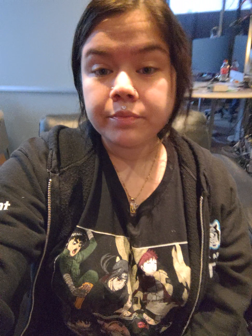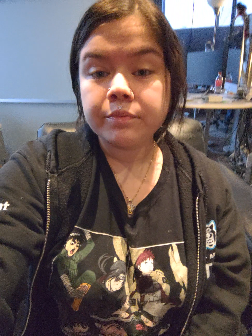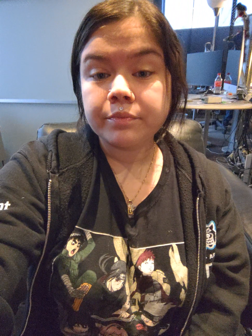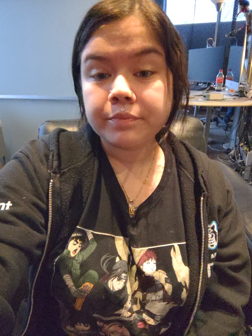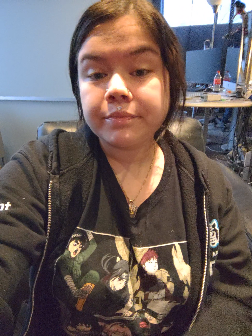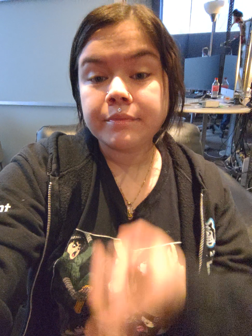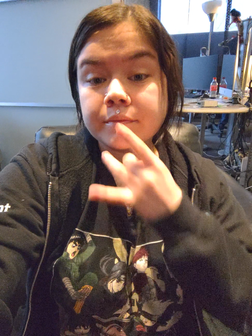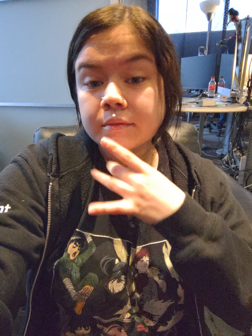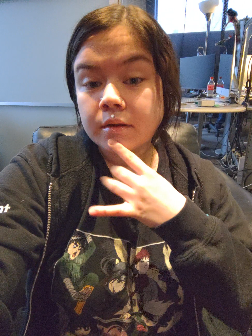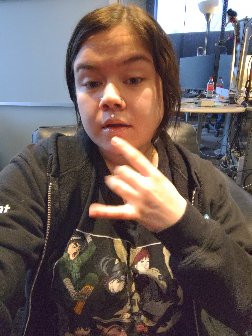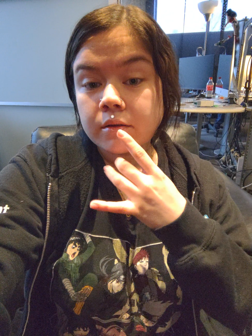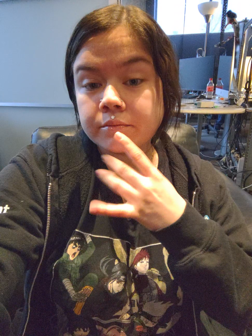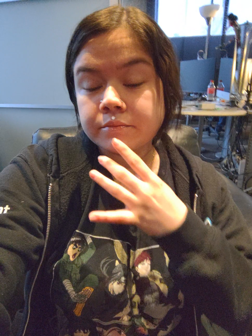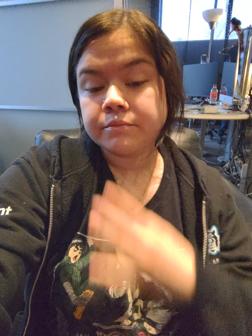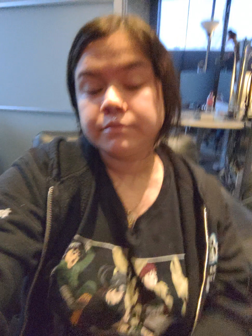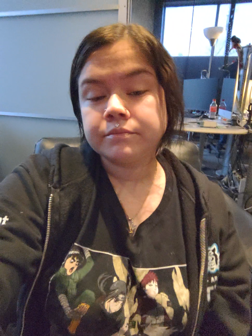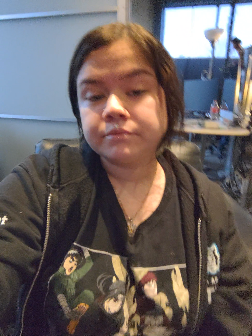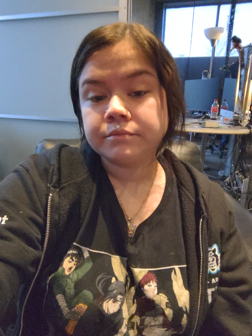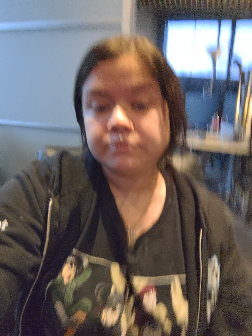snack